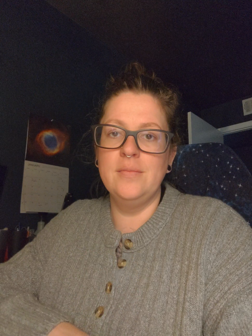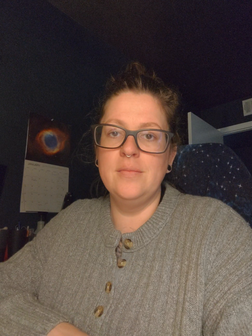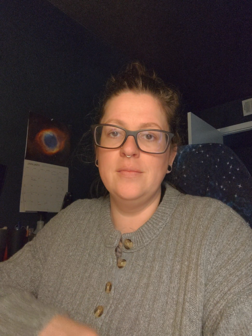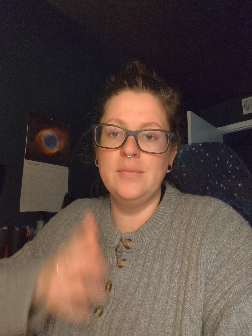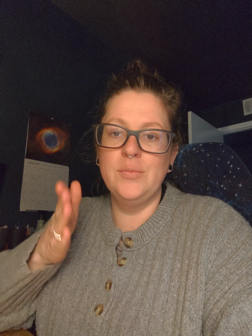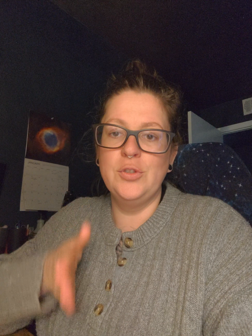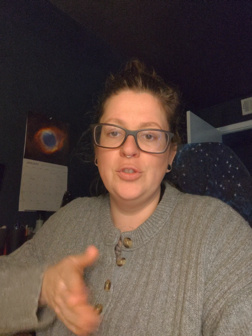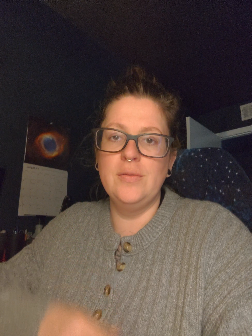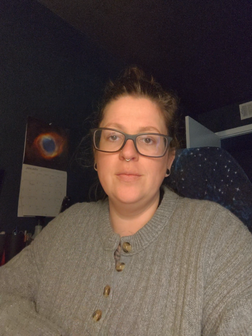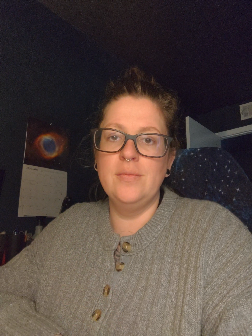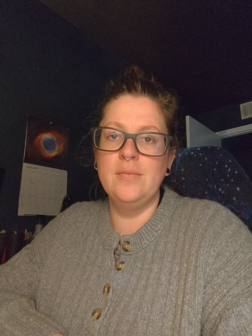person